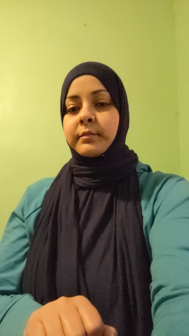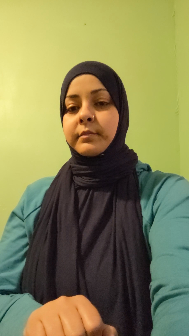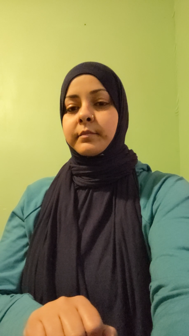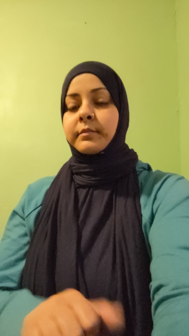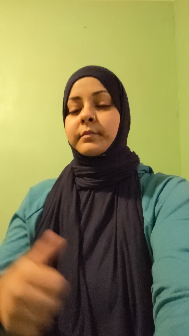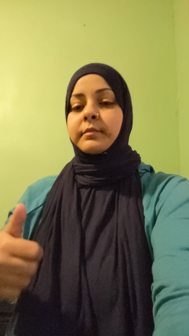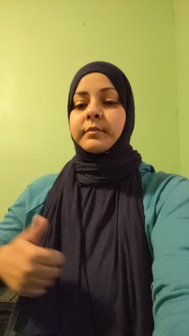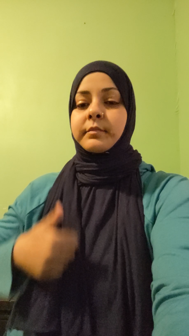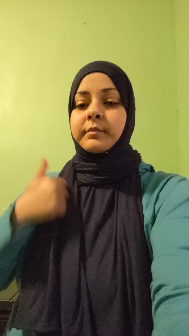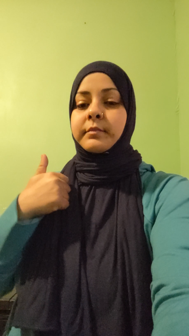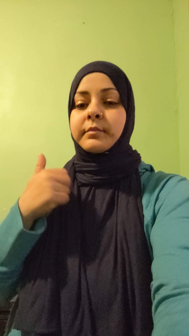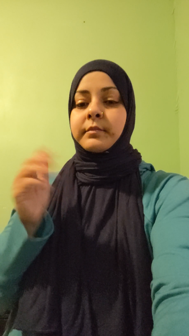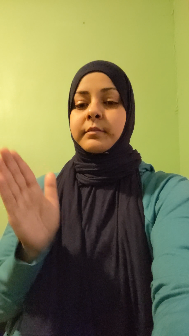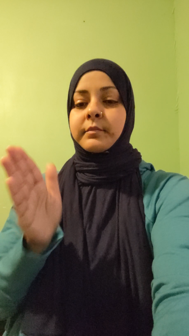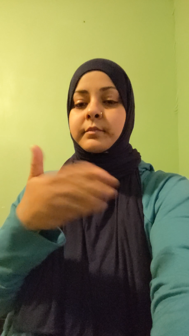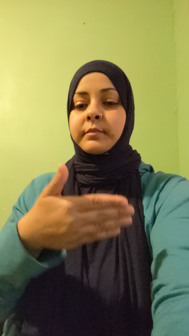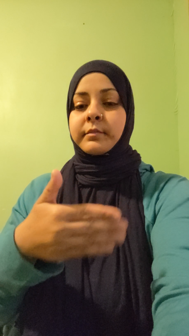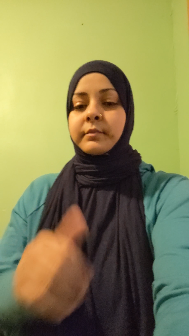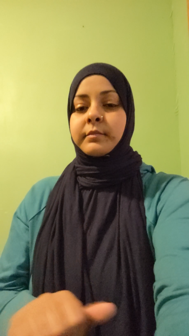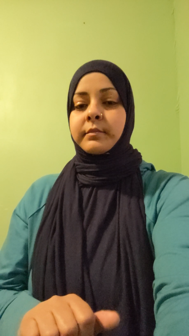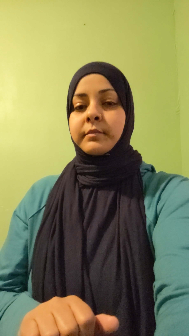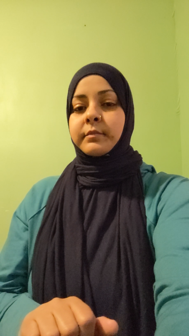living room